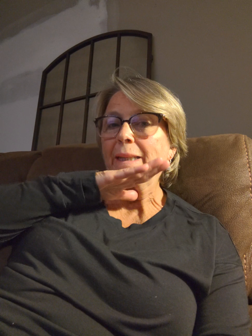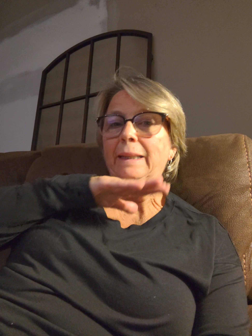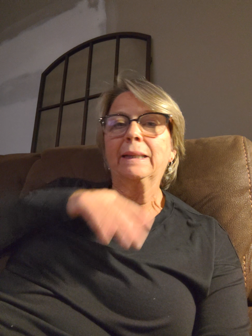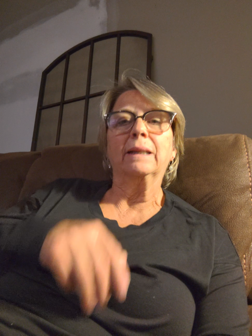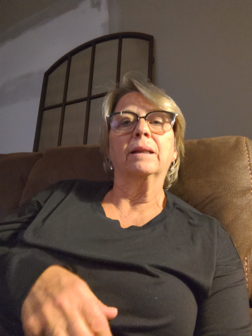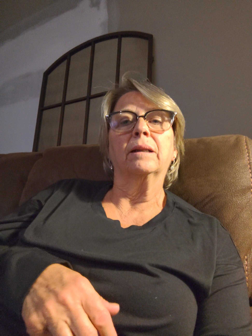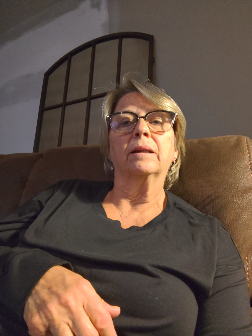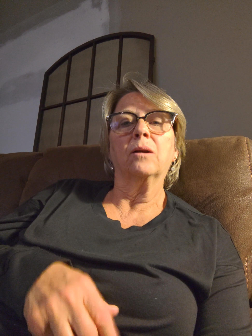pig